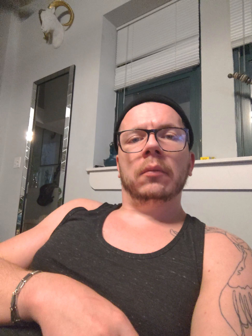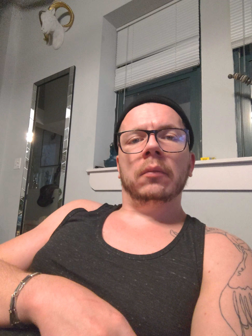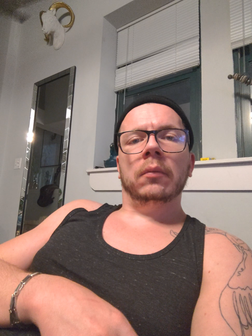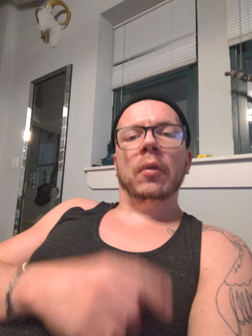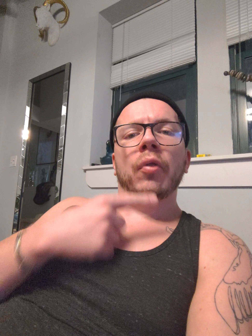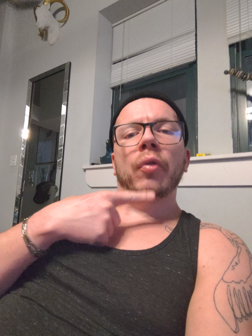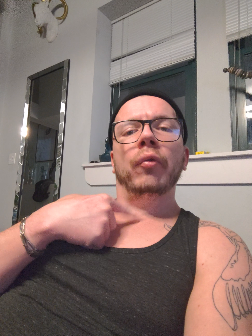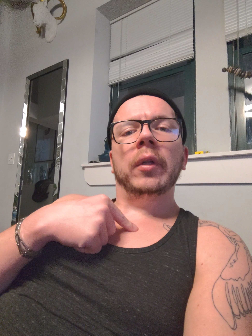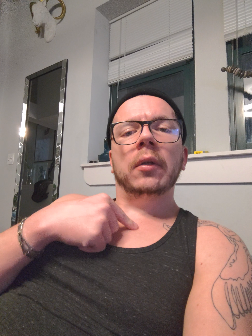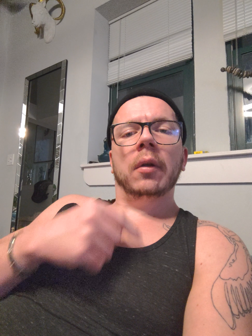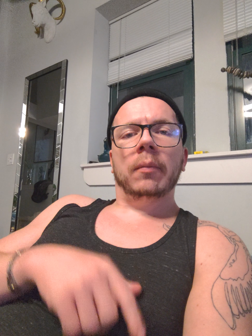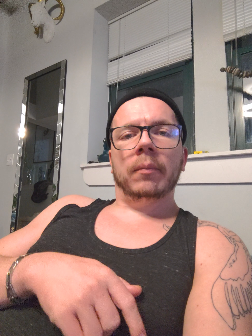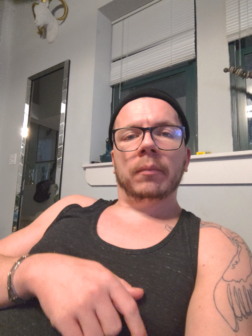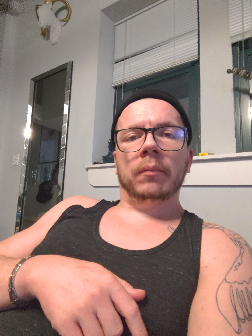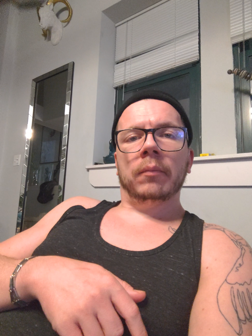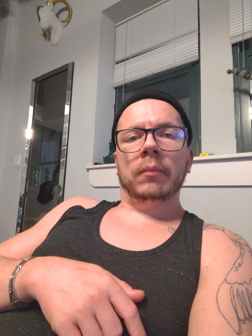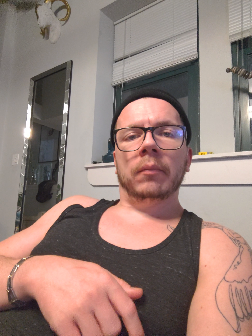thirsty